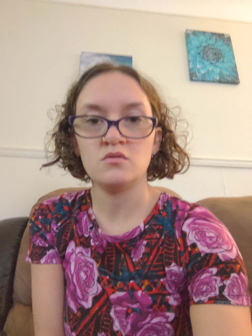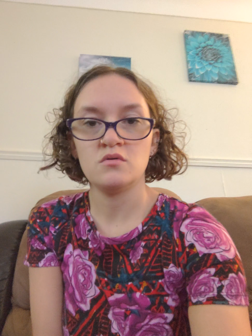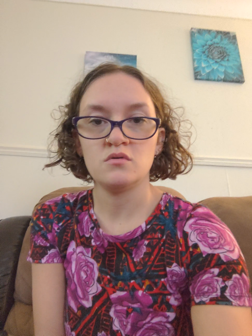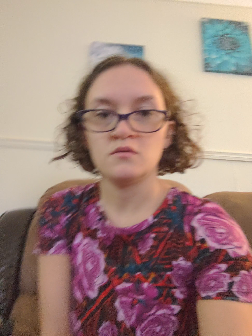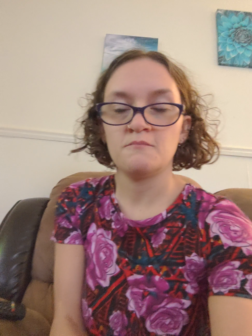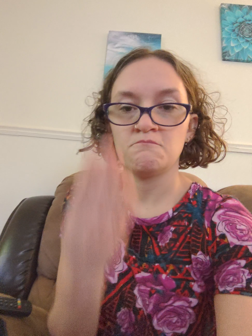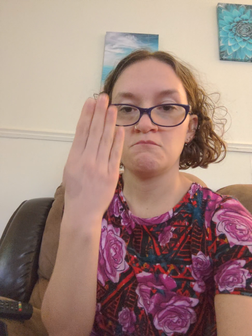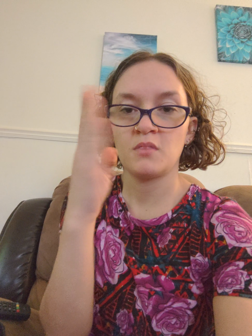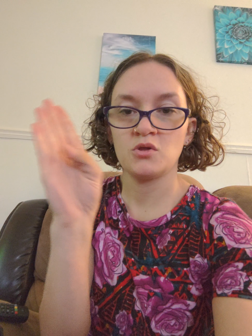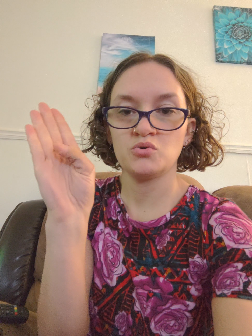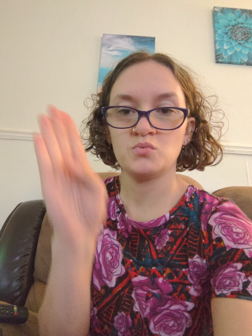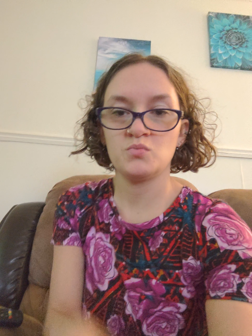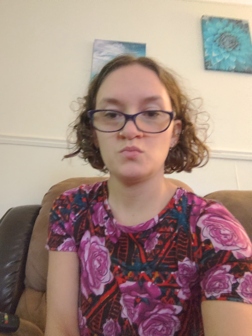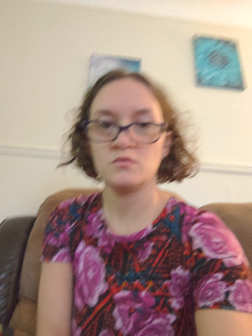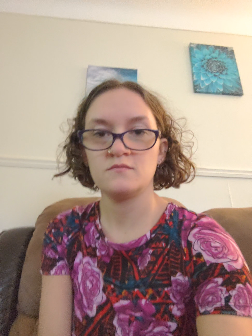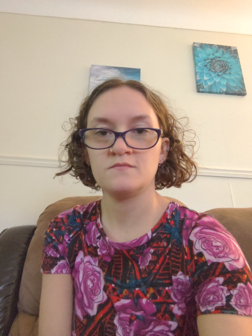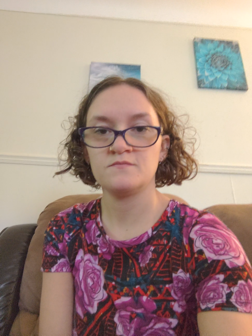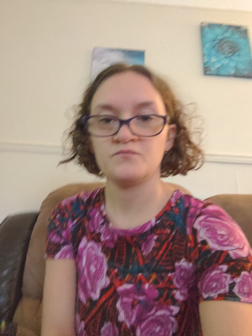blue